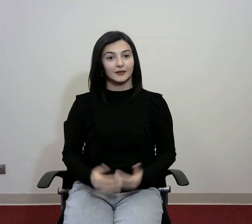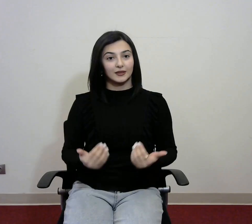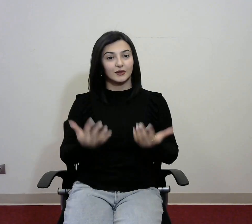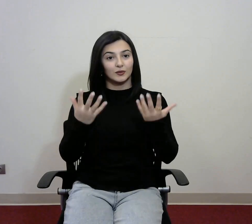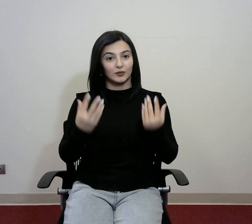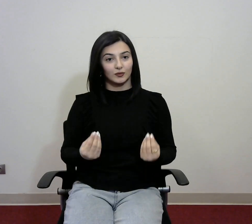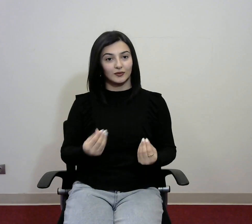bu gün